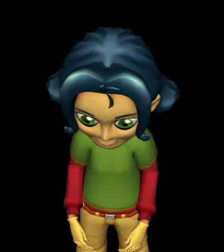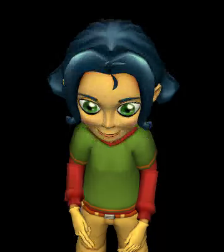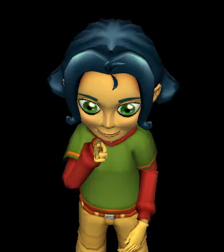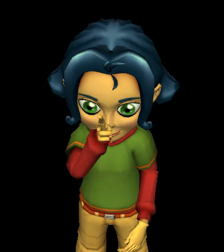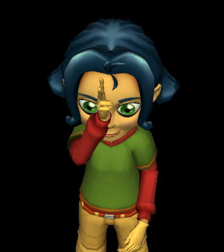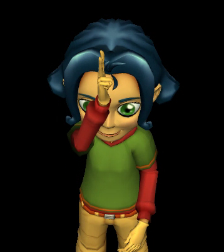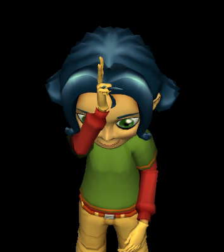غبي